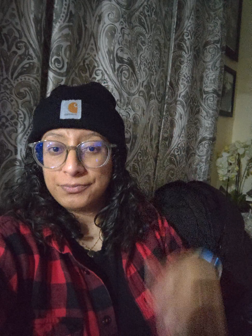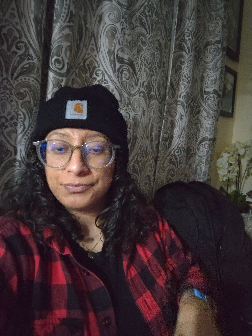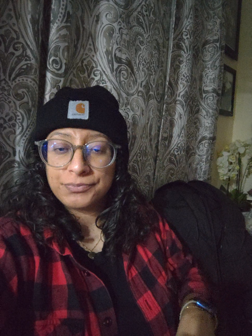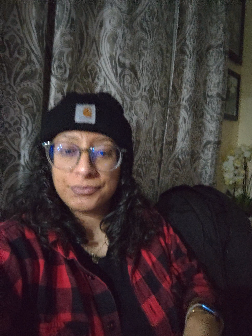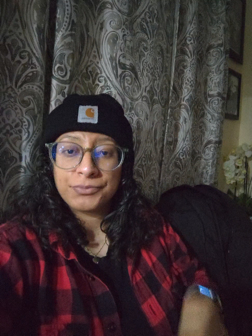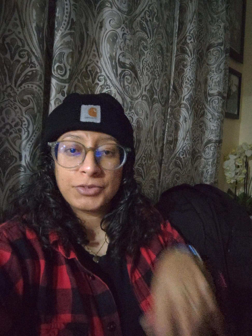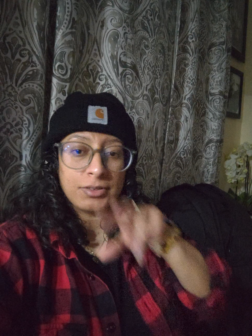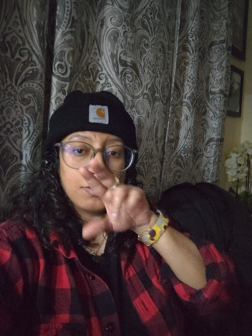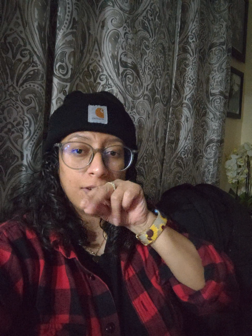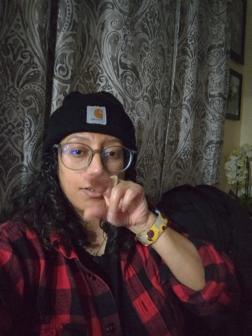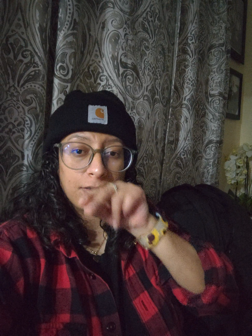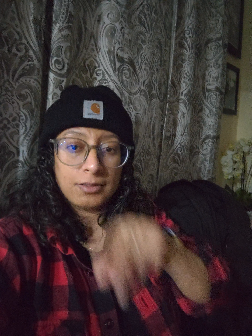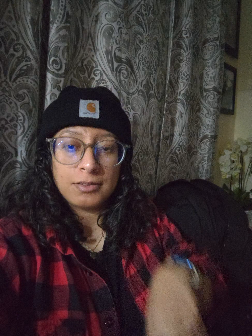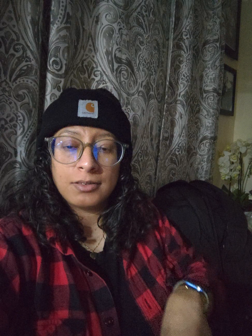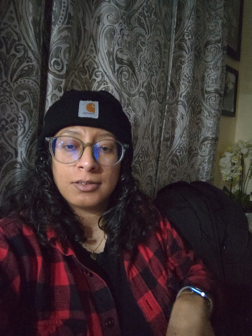duck